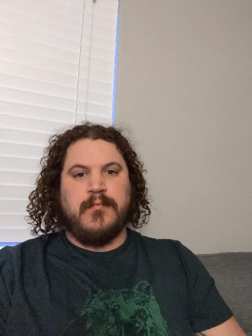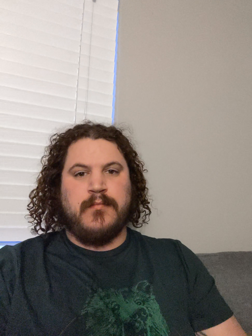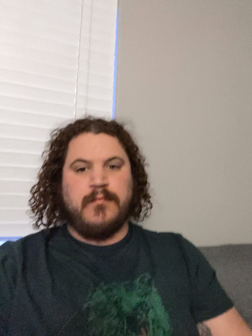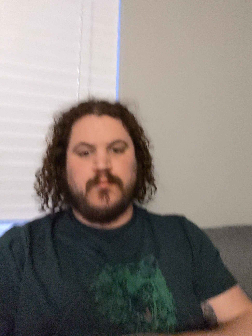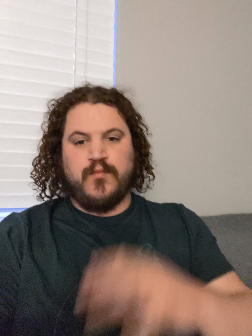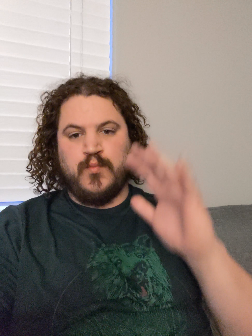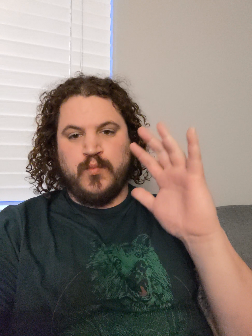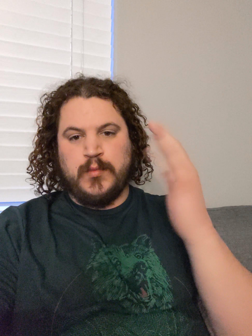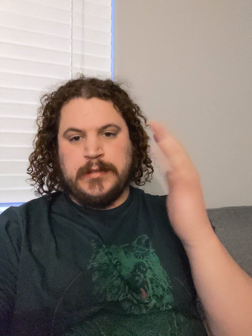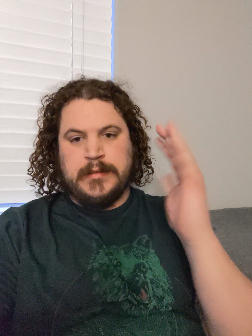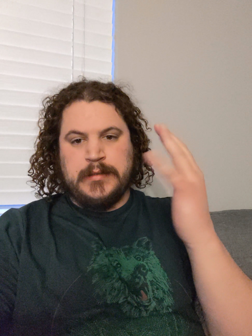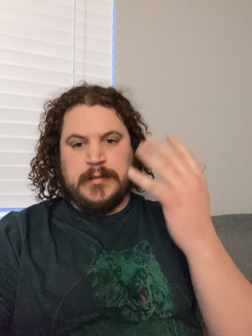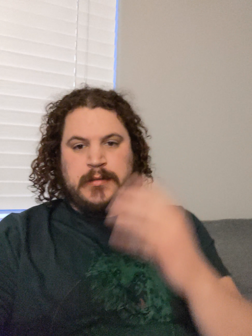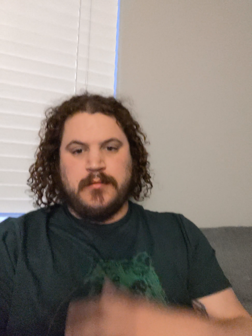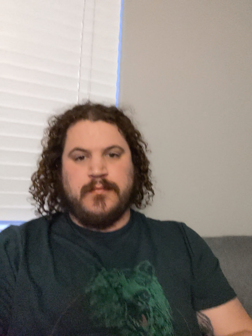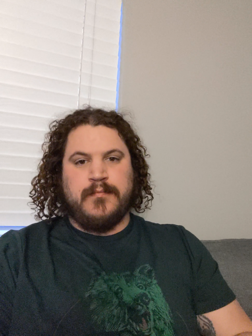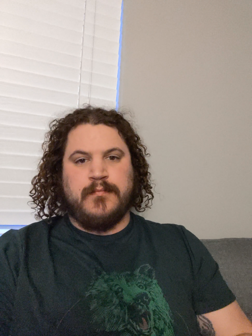tree